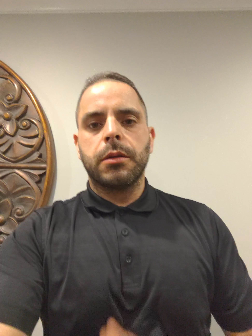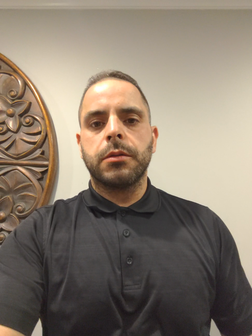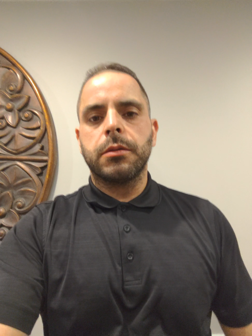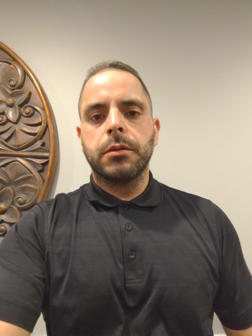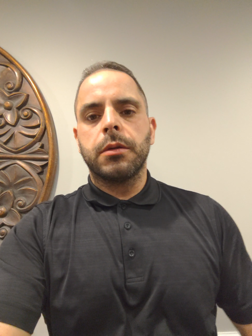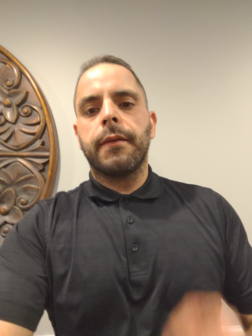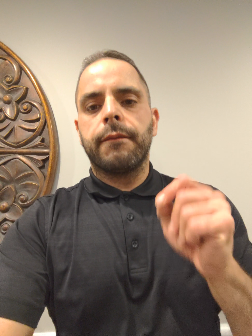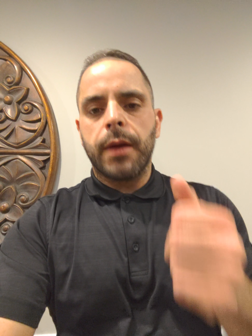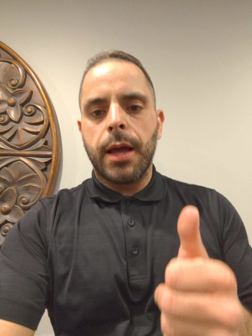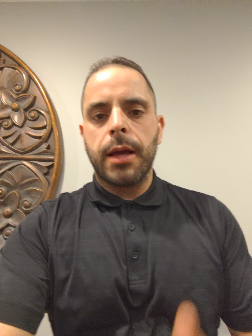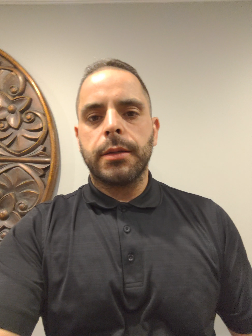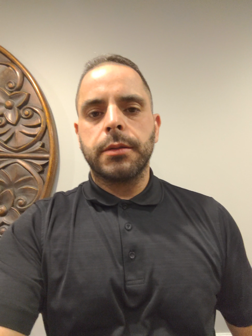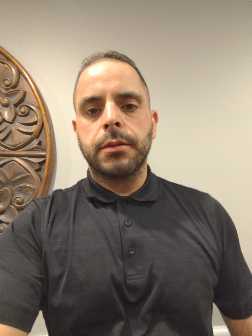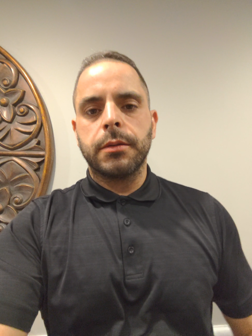fast